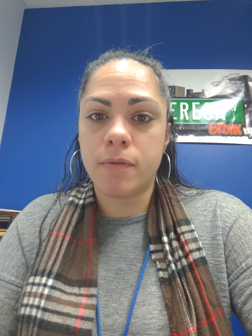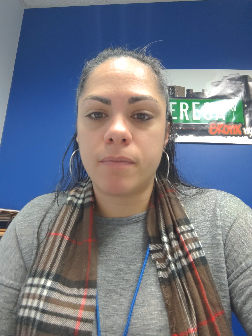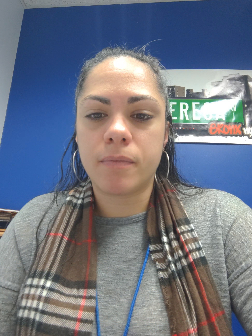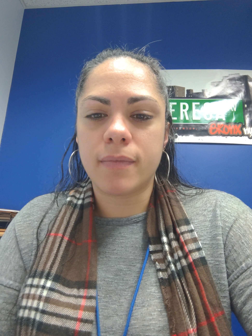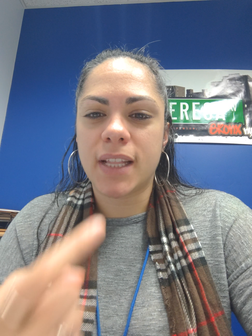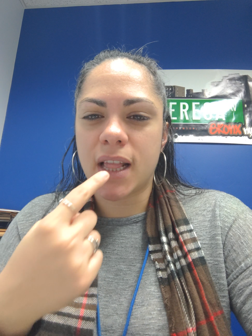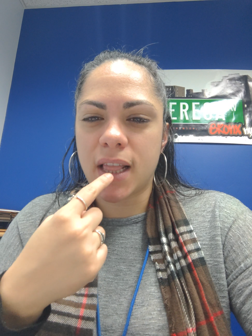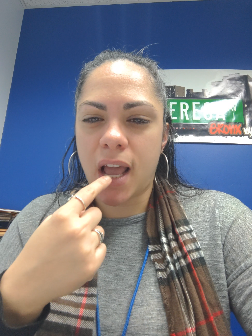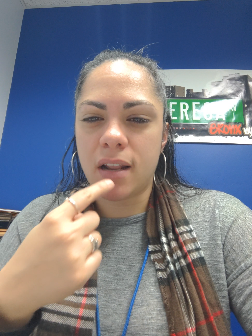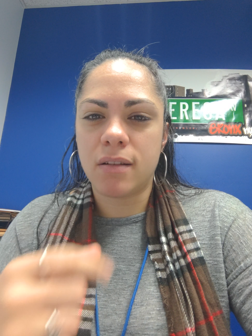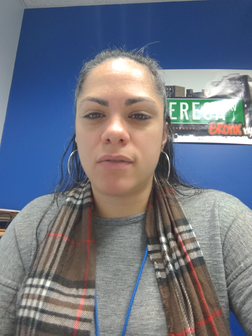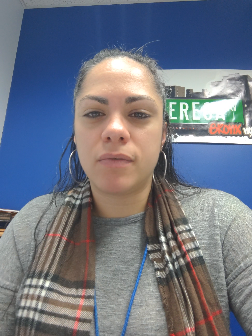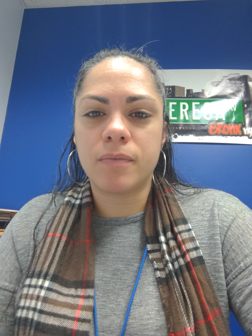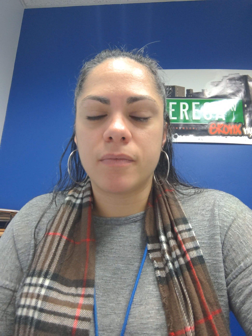tongue